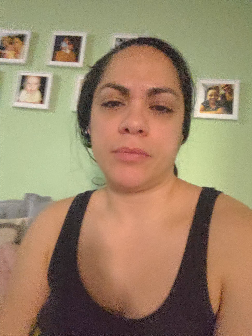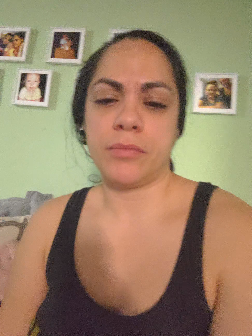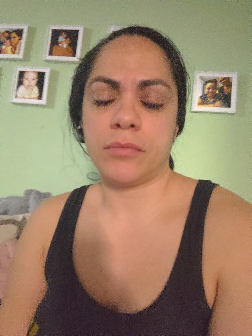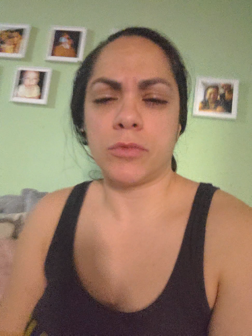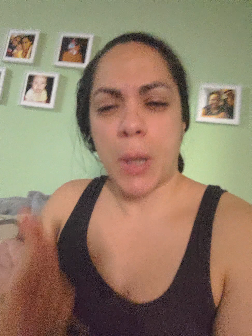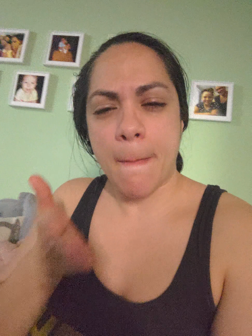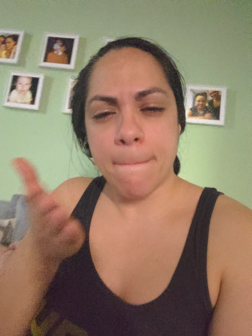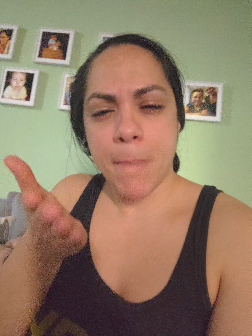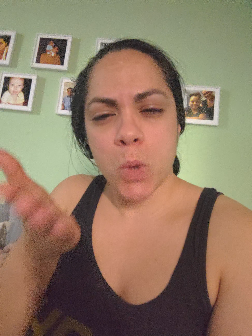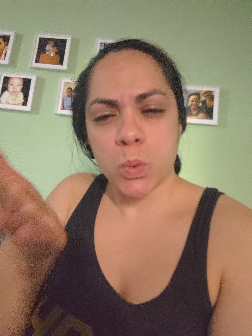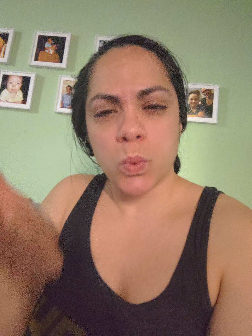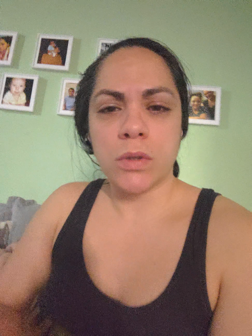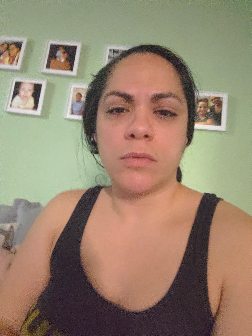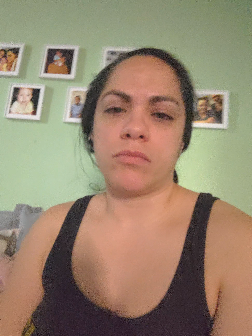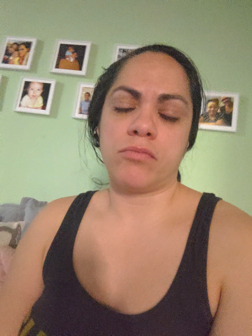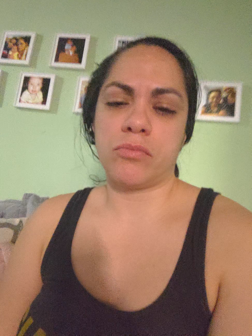boat